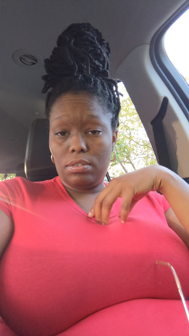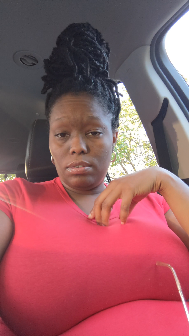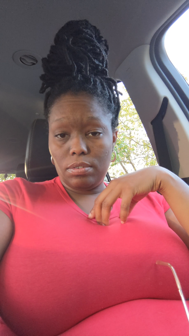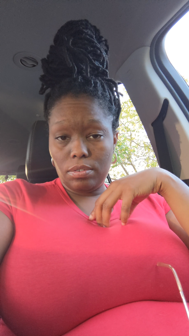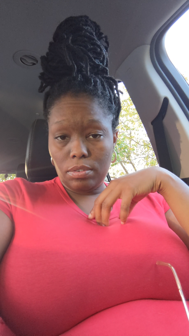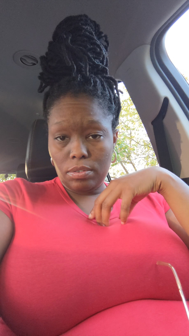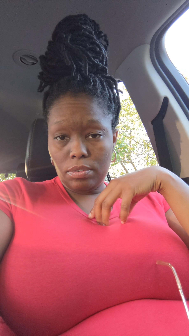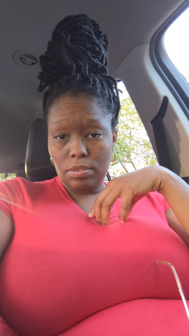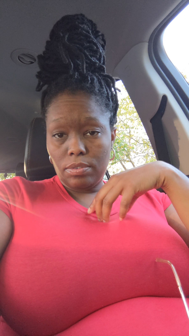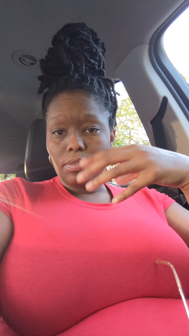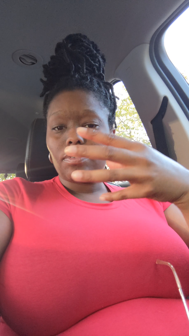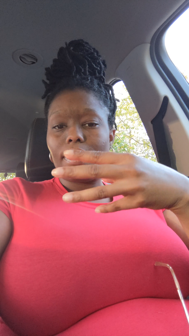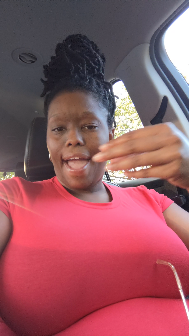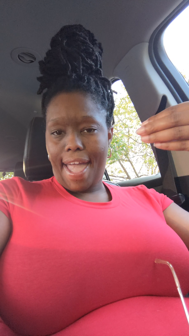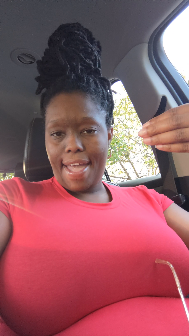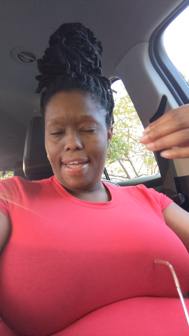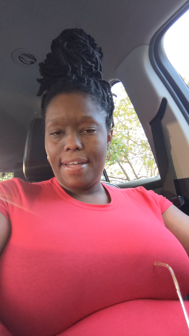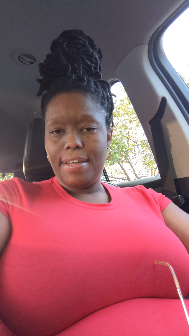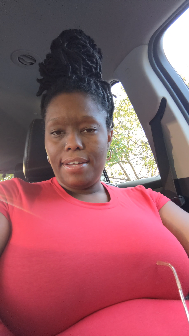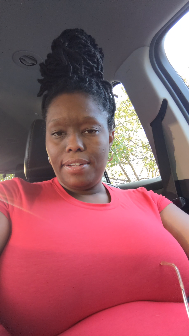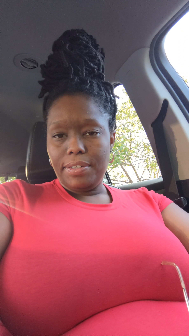and